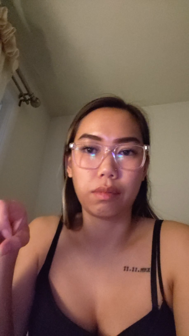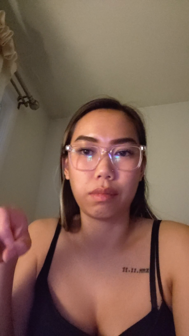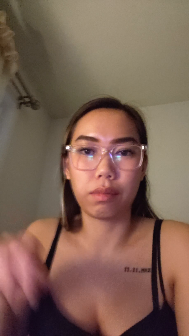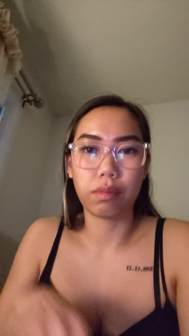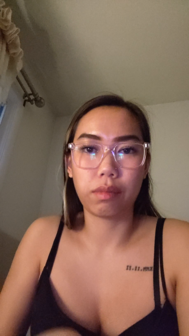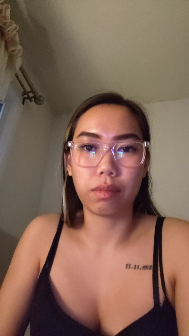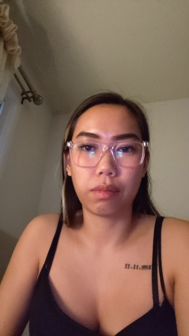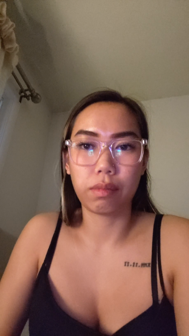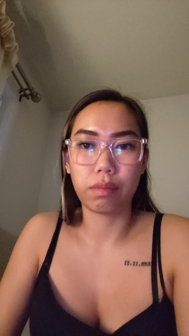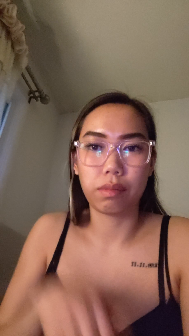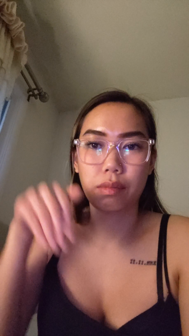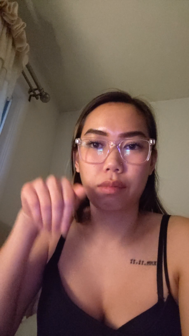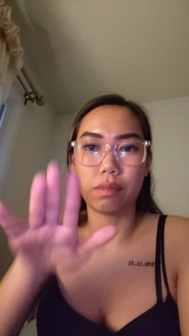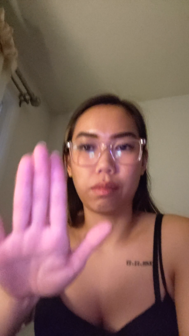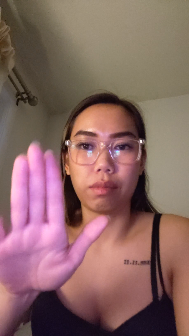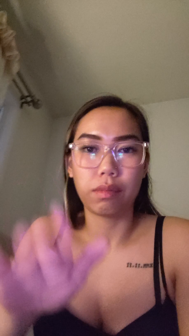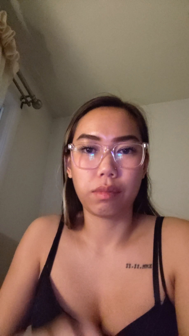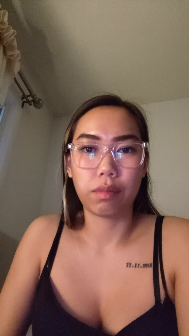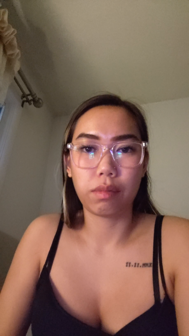enter